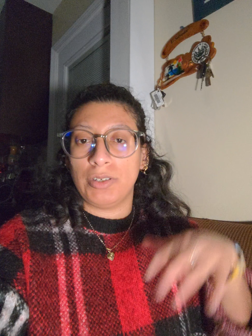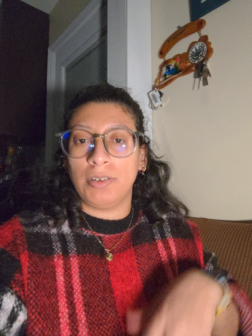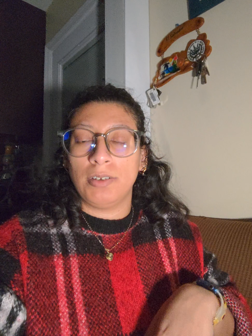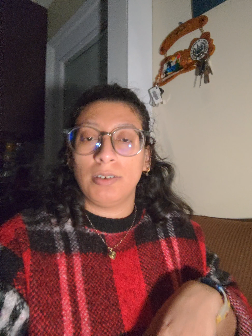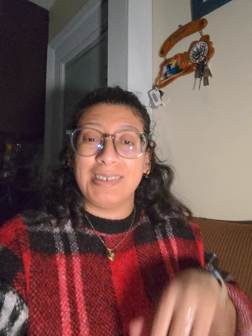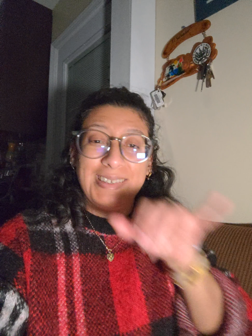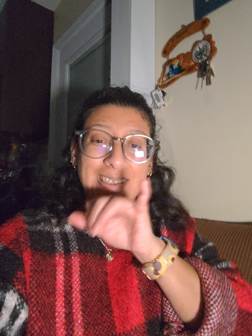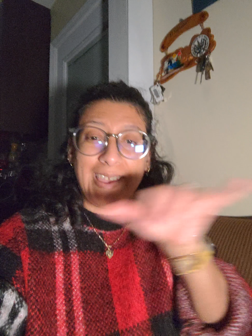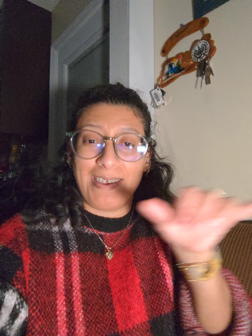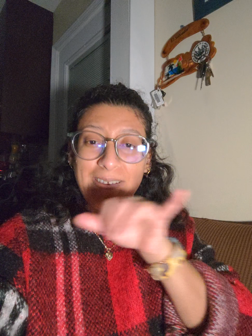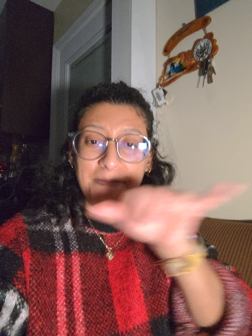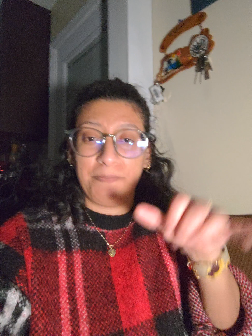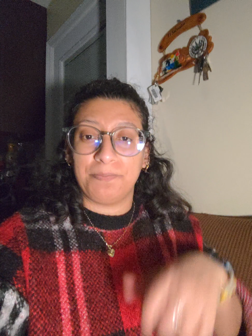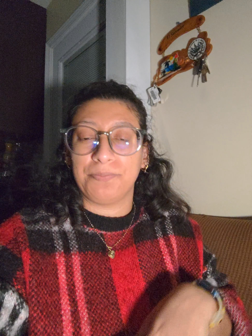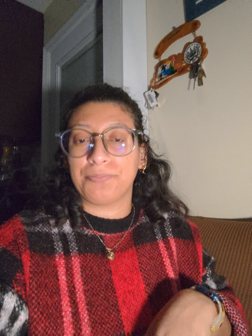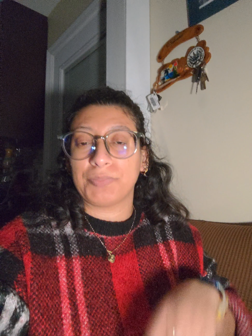same